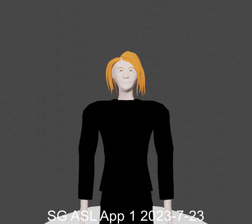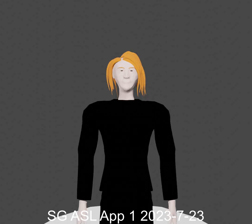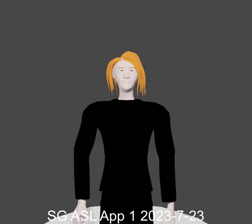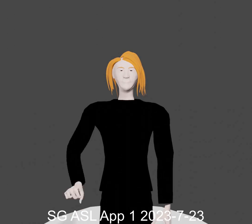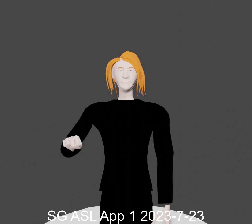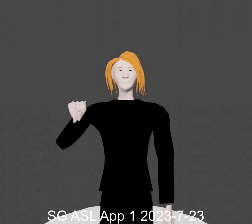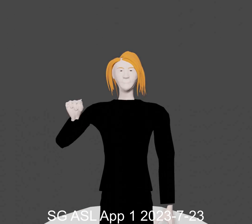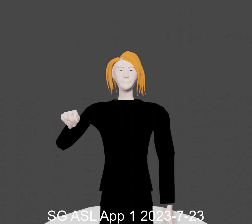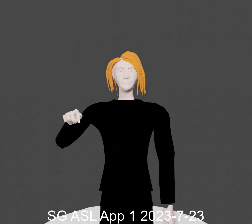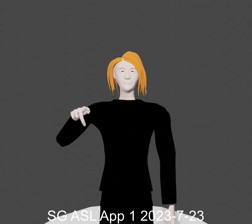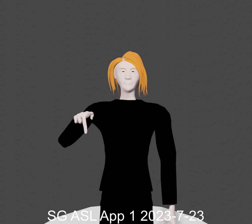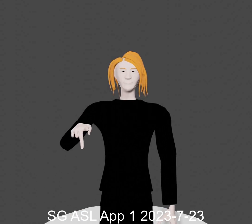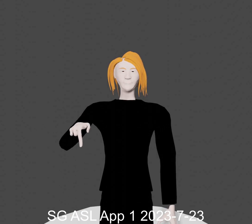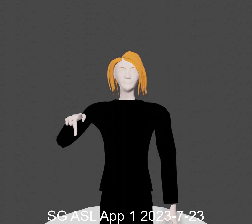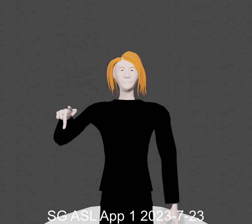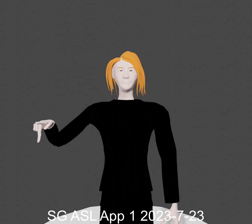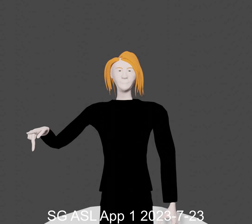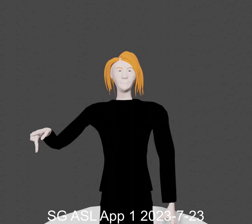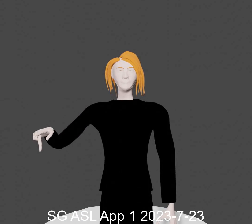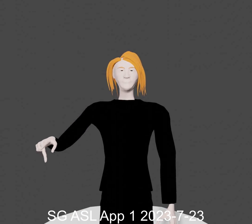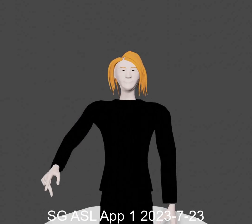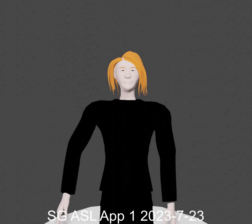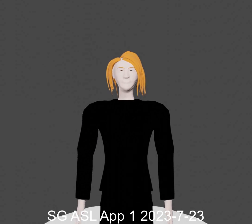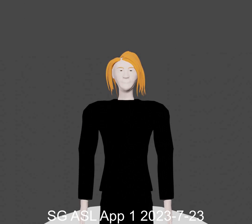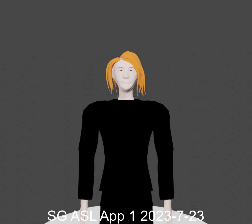App